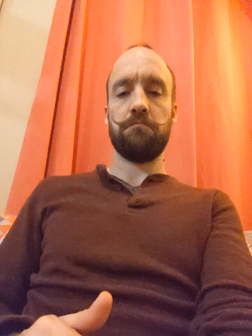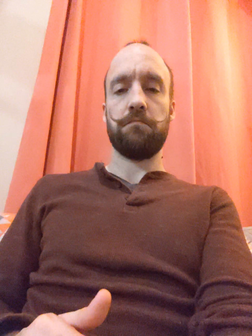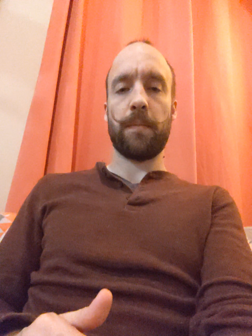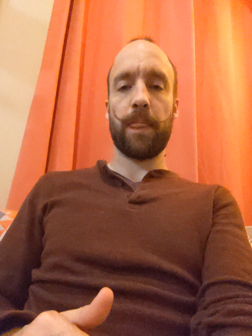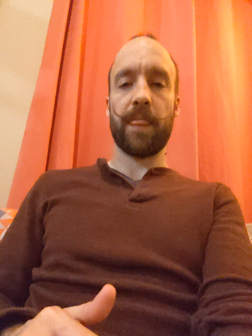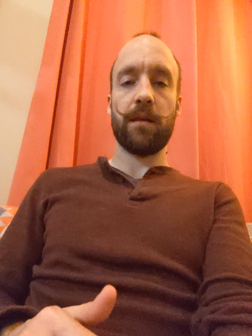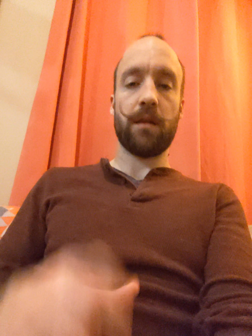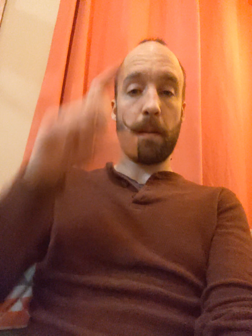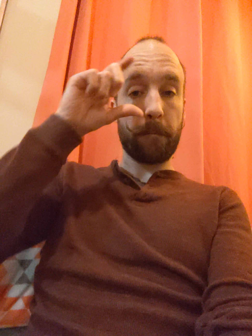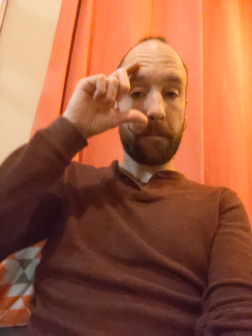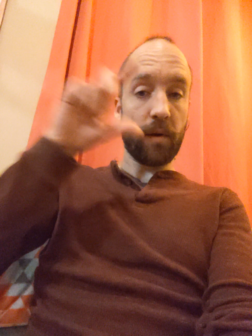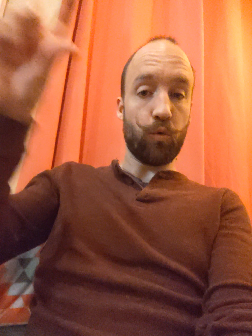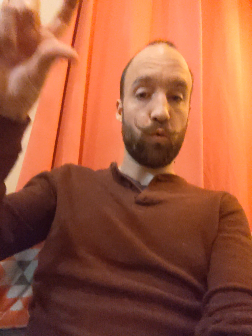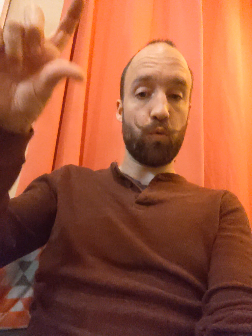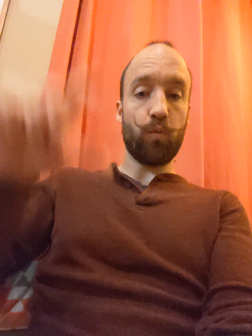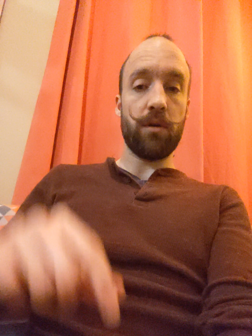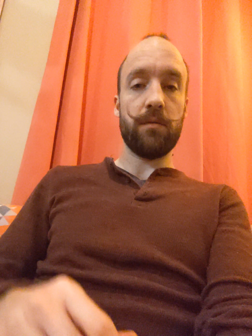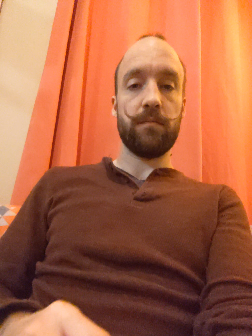moon